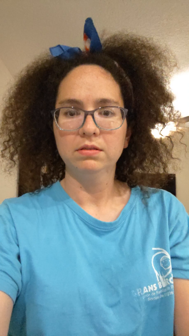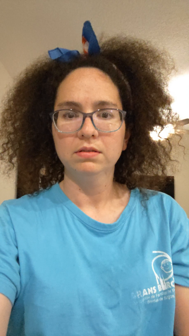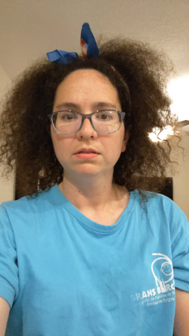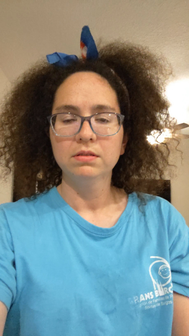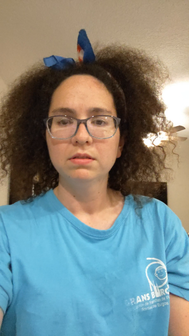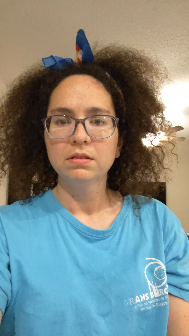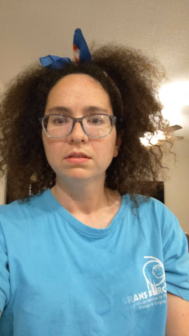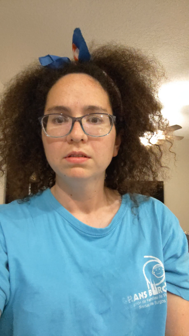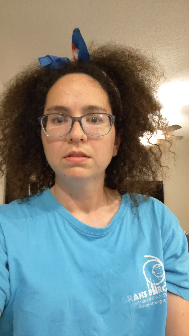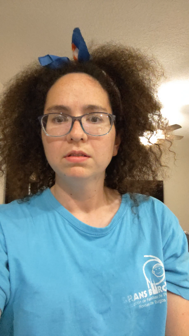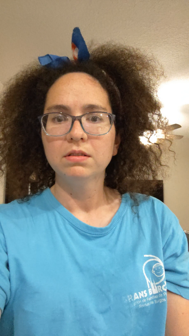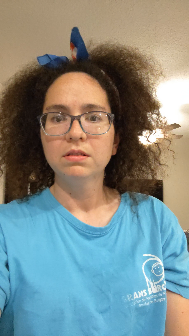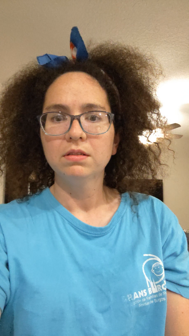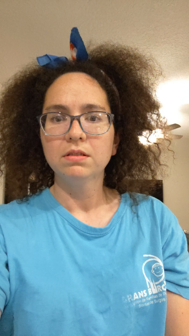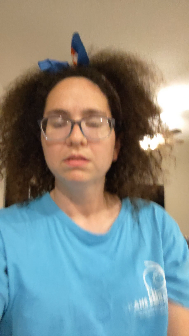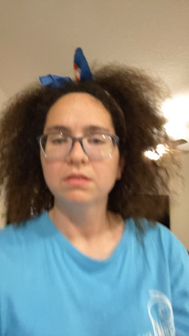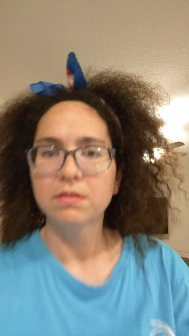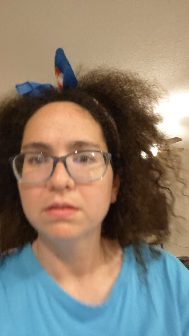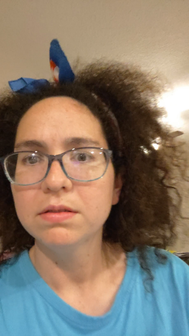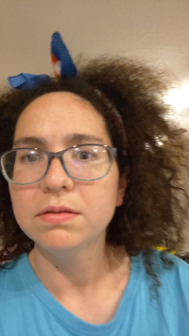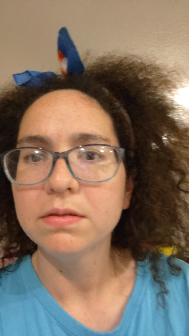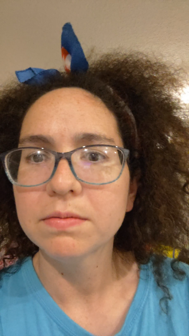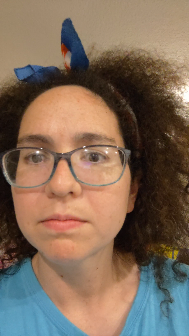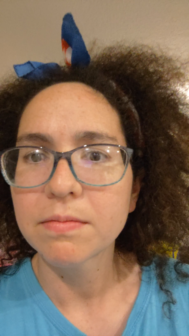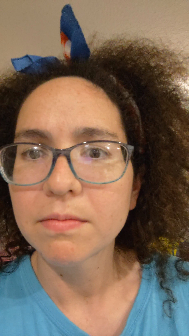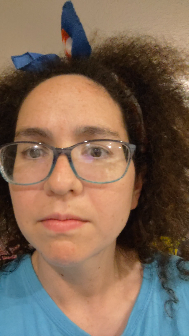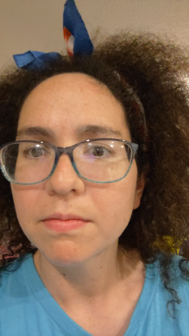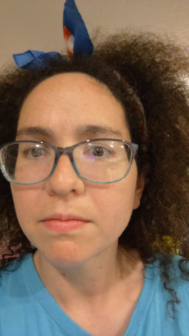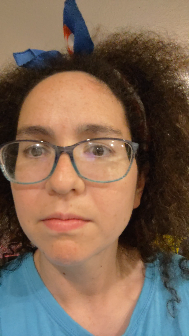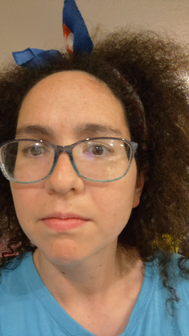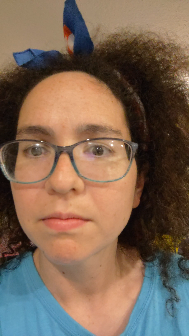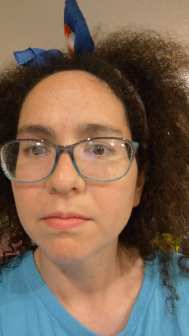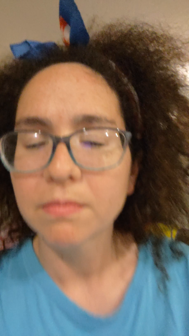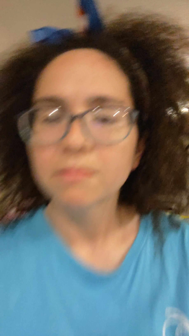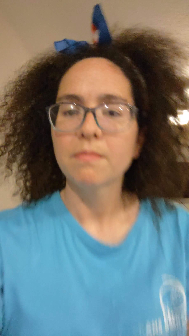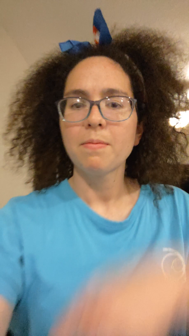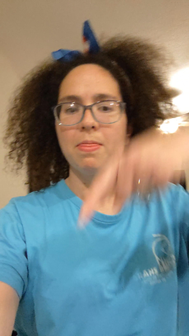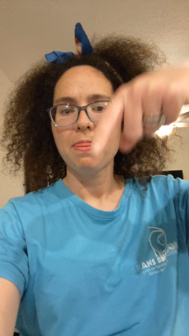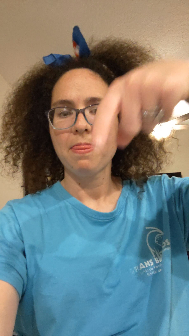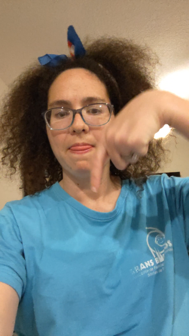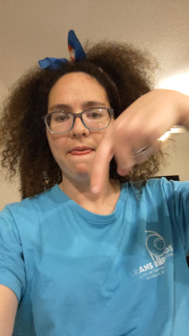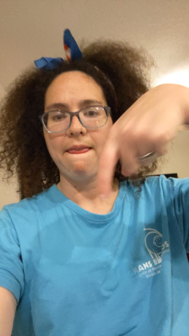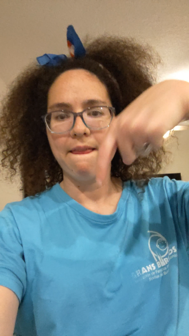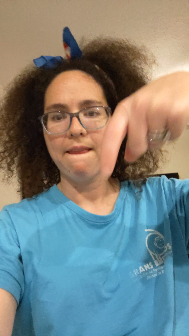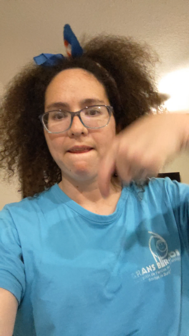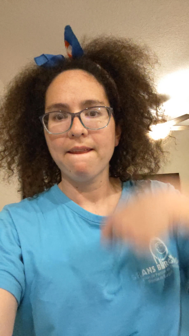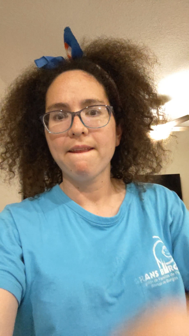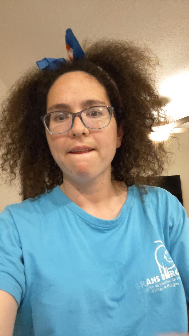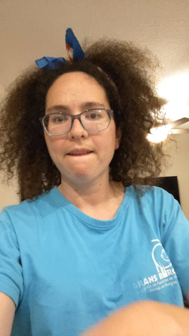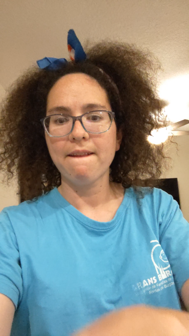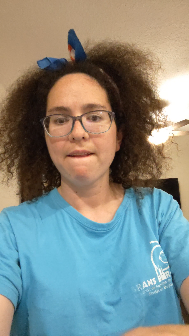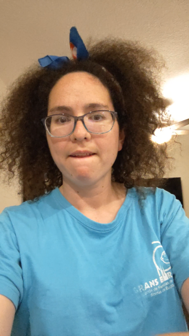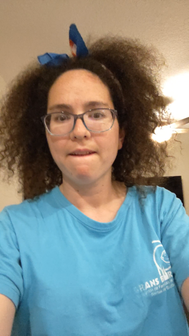flip-flop